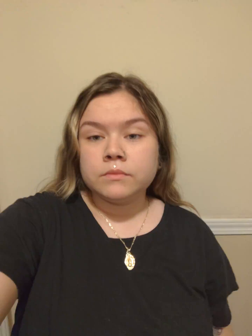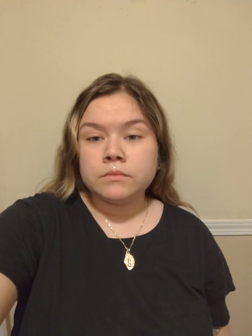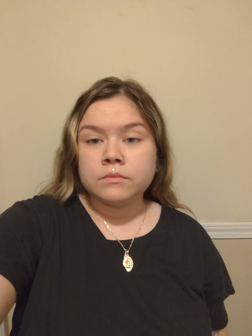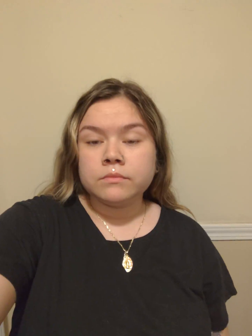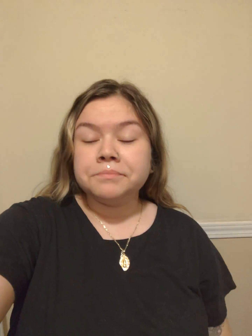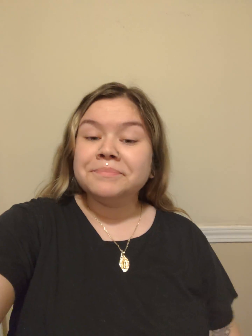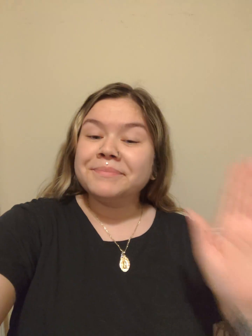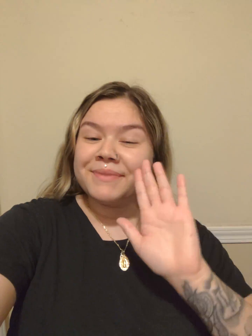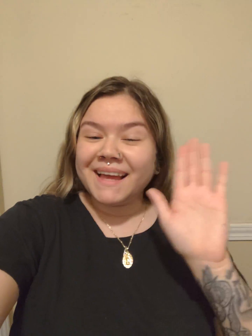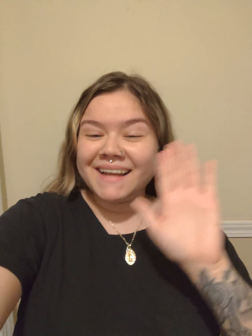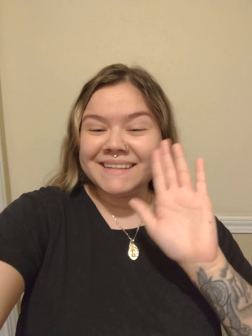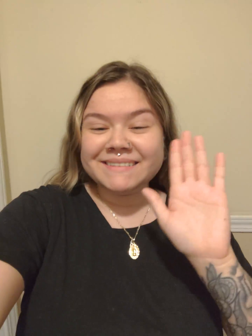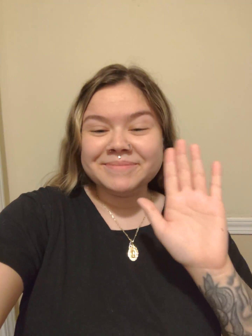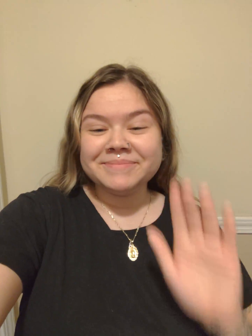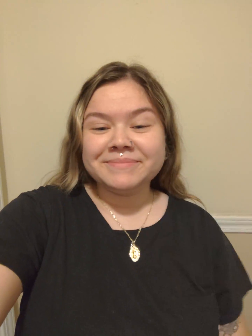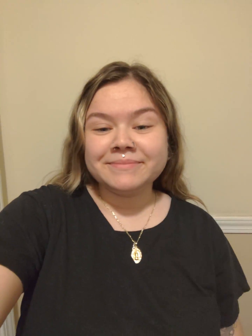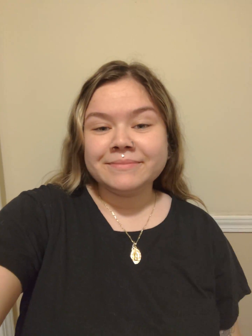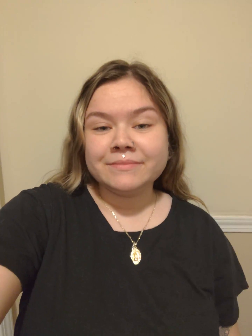hi